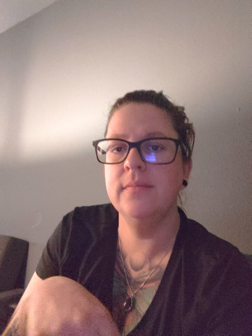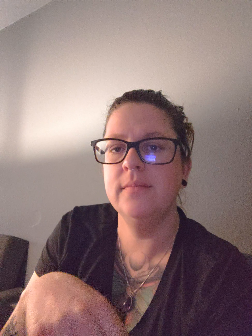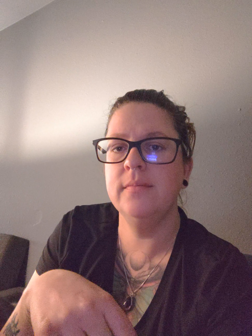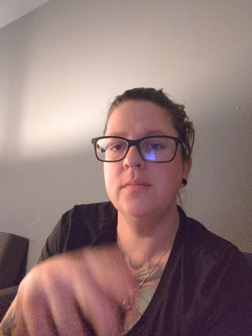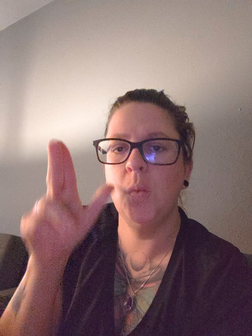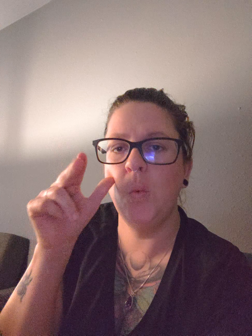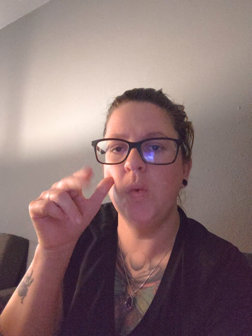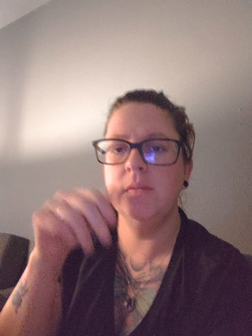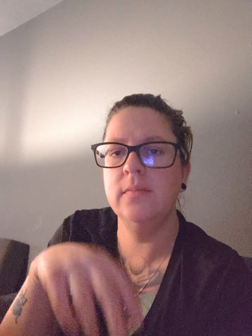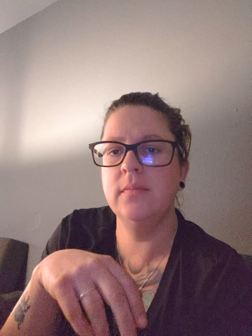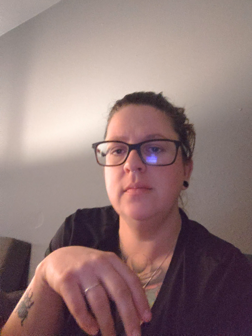horse